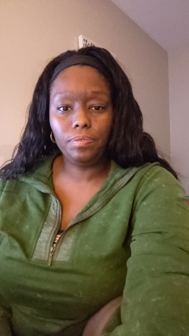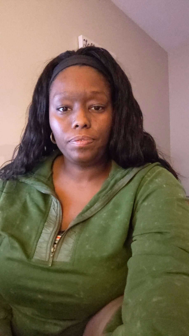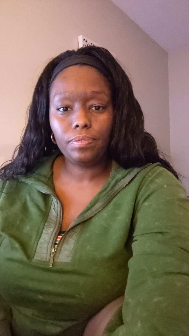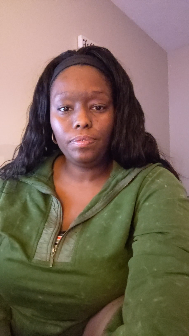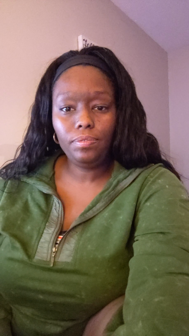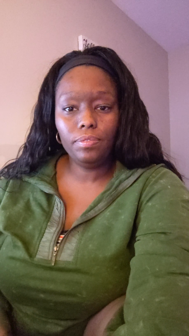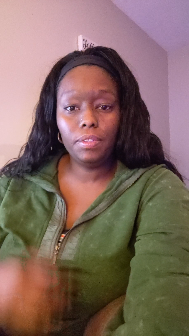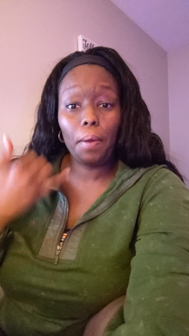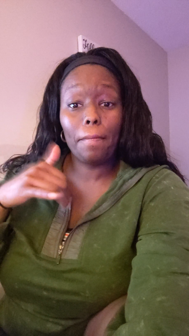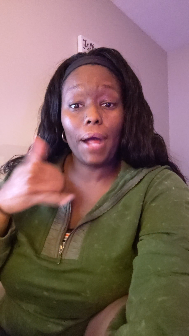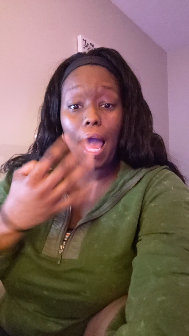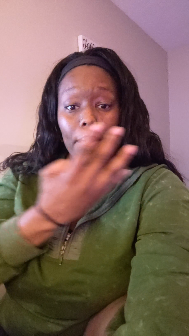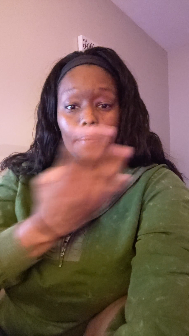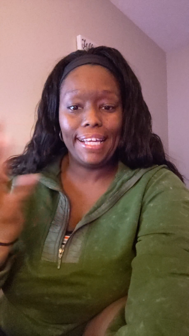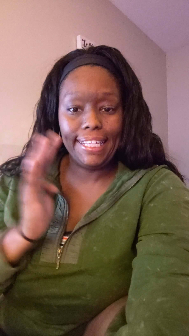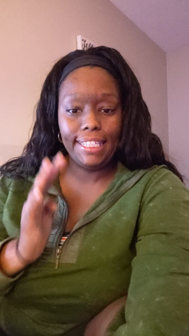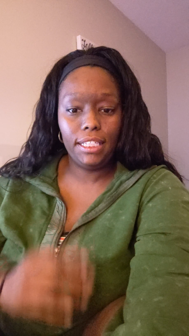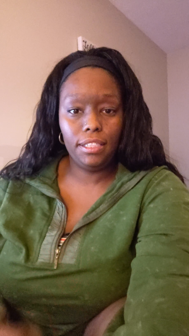playpen